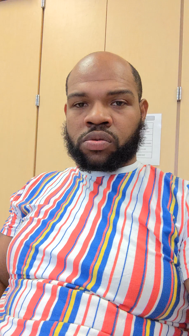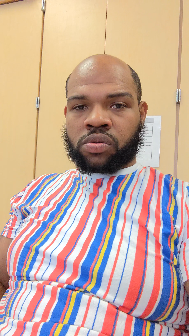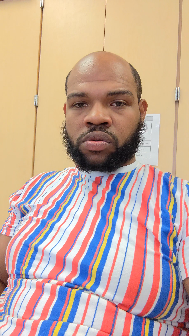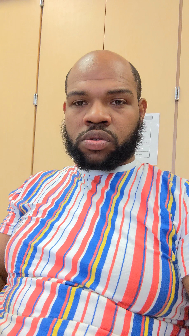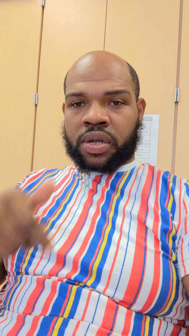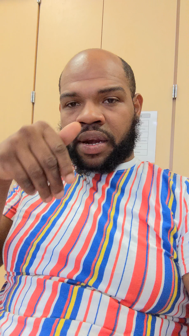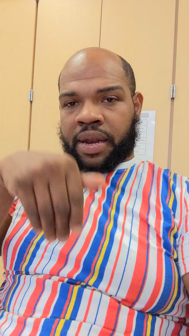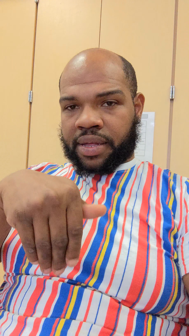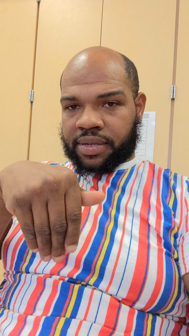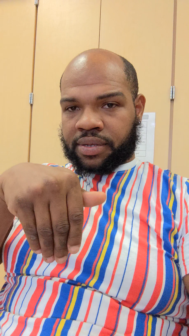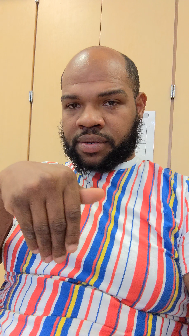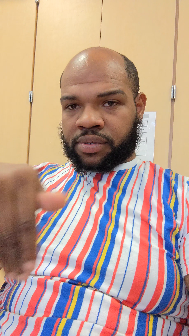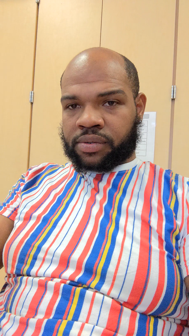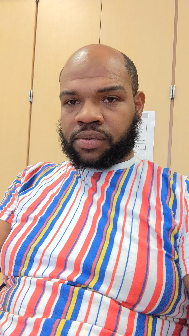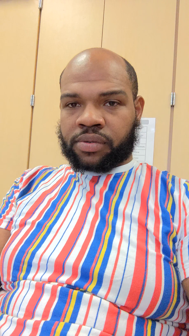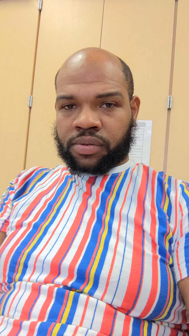night night